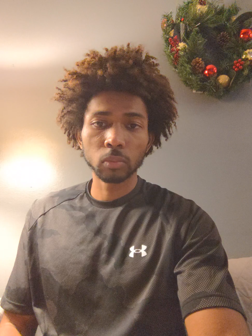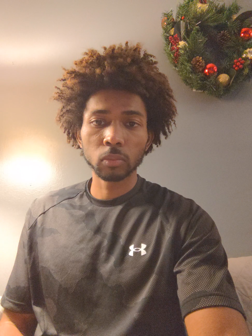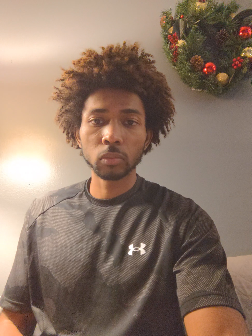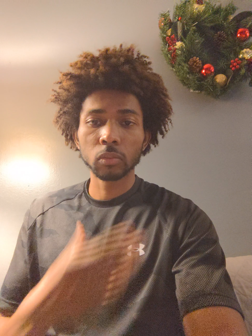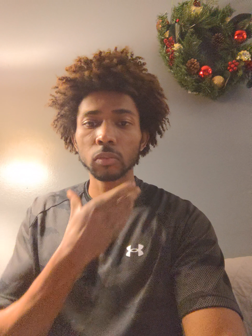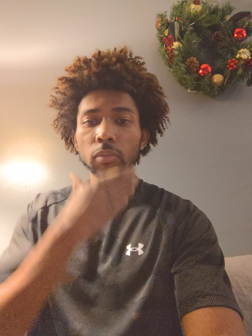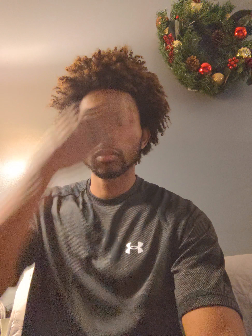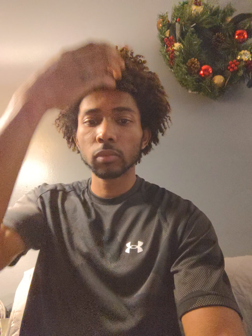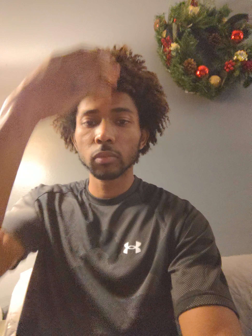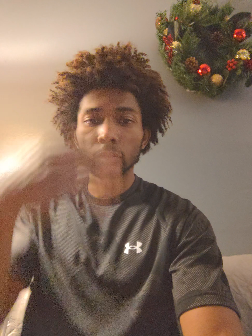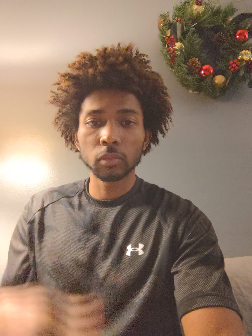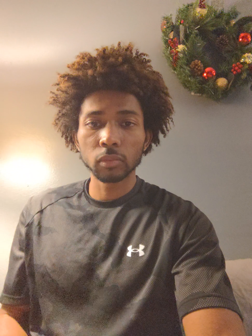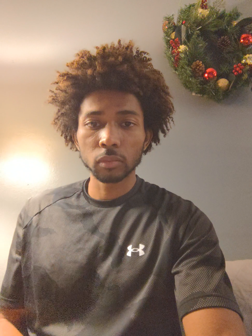giraffe